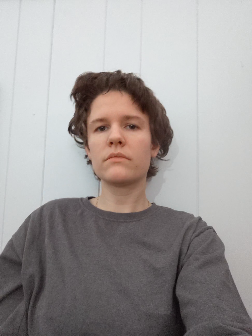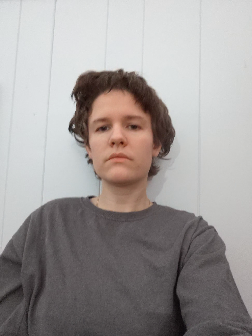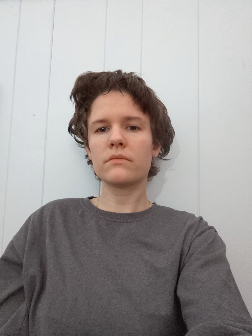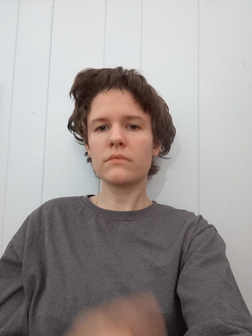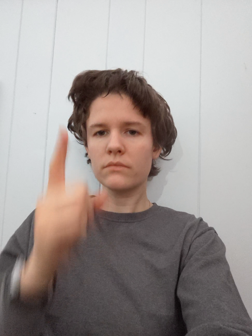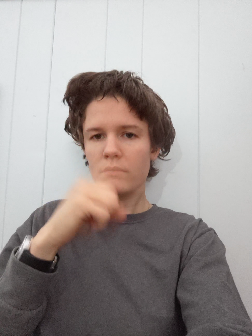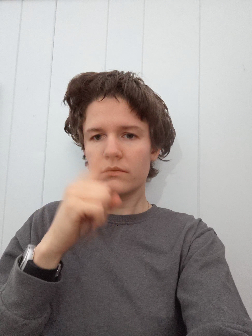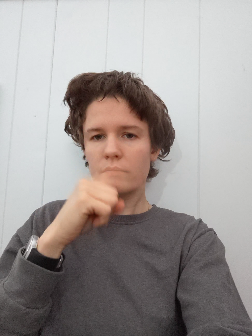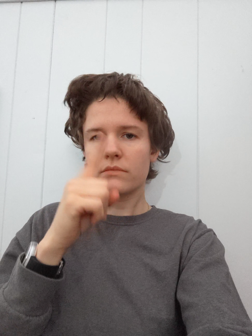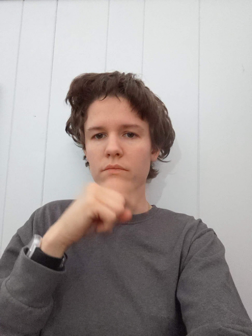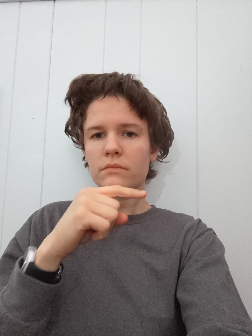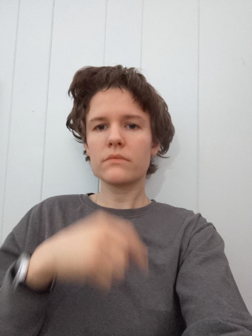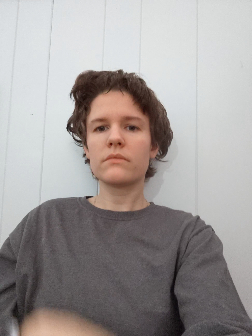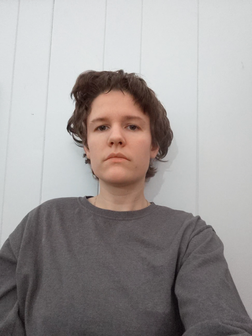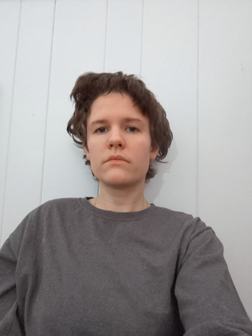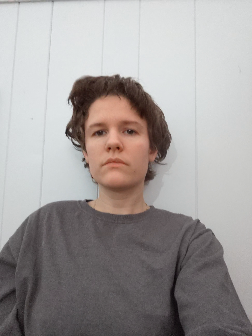mouse